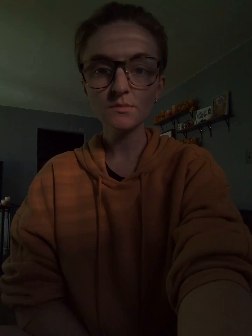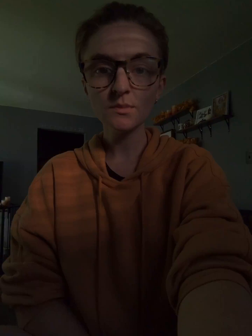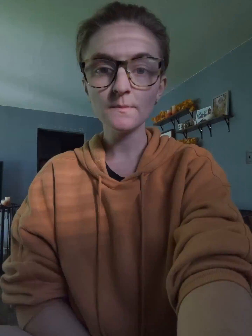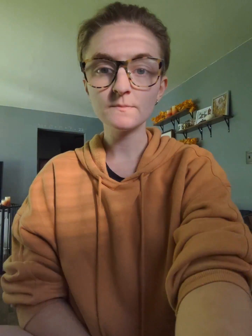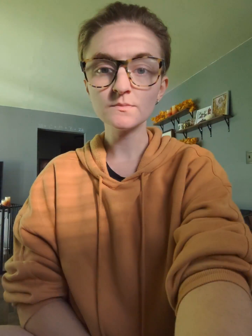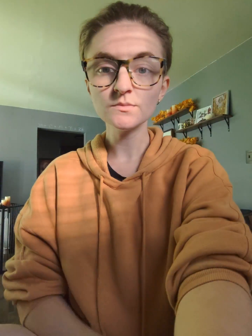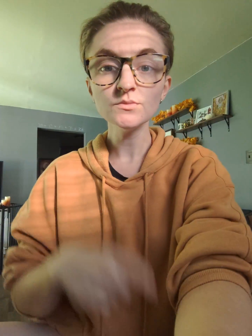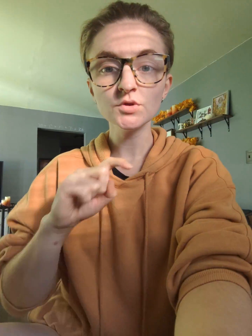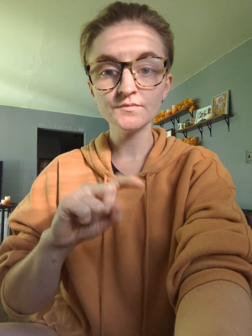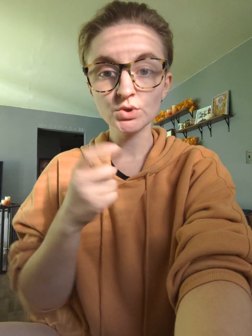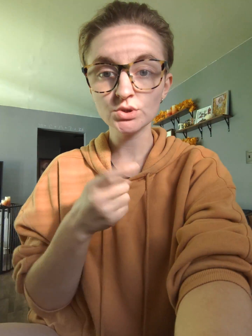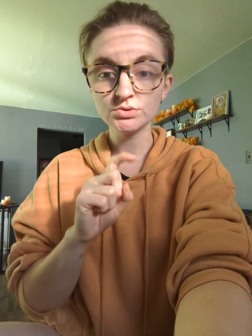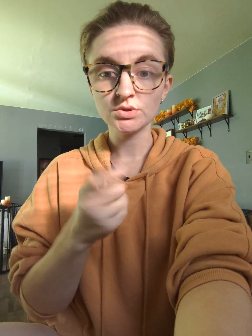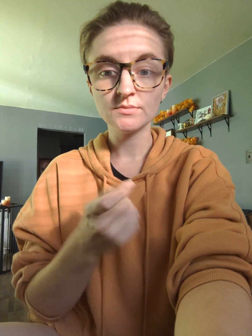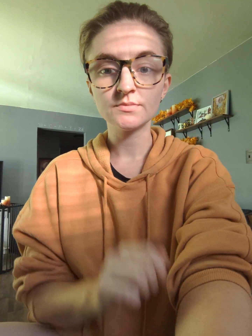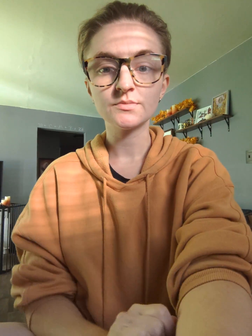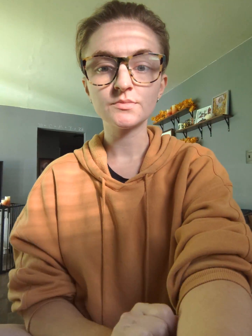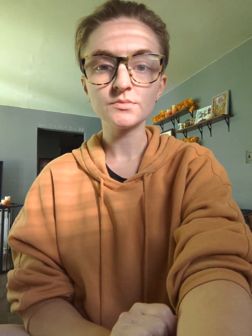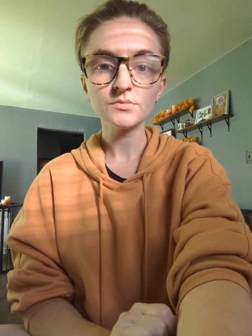friend